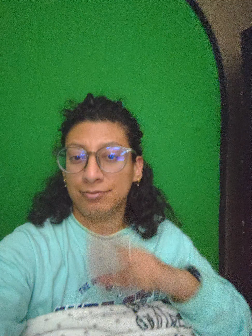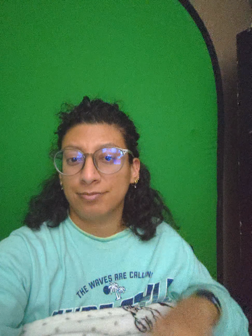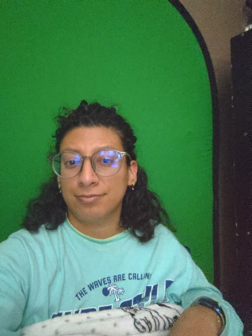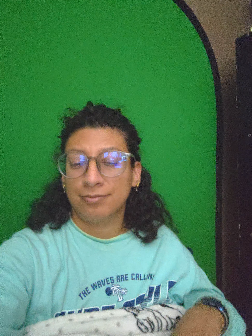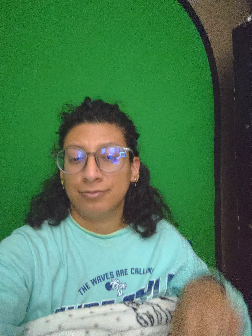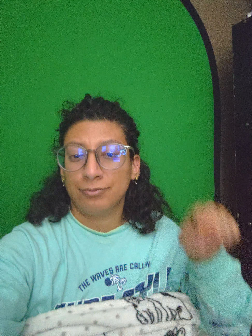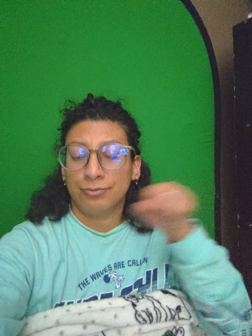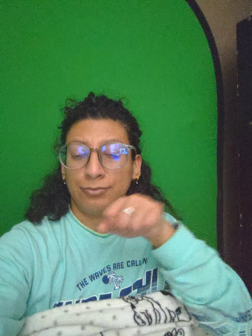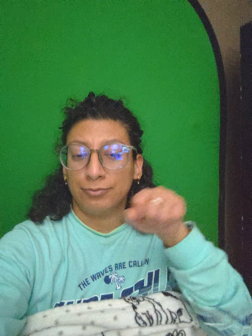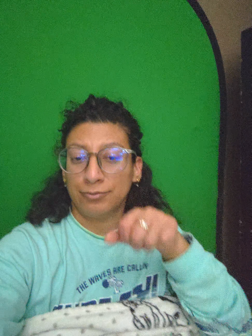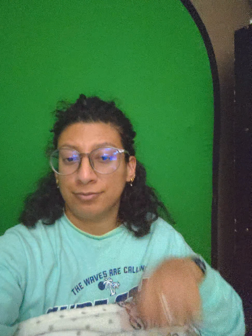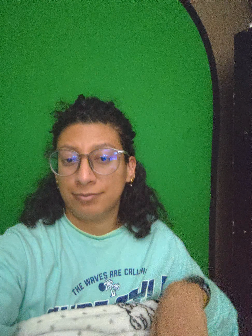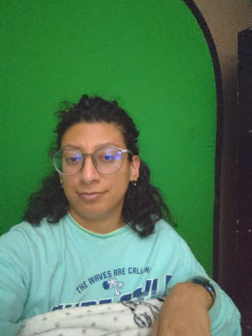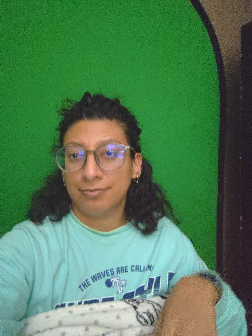shoe